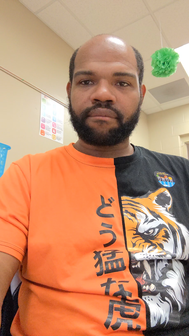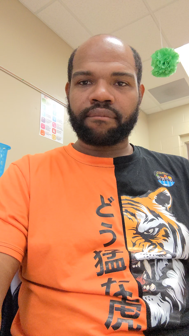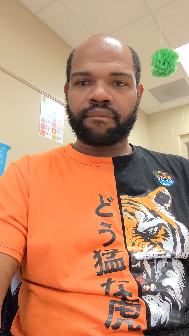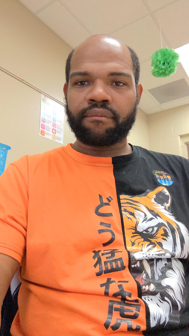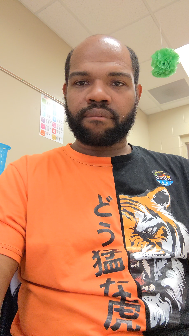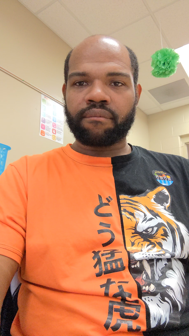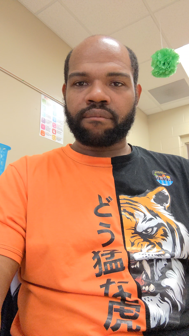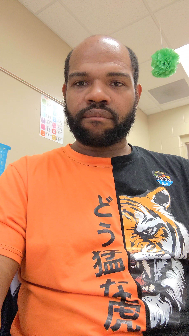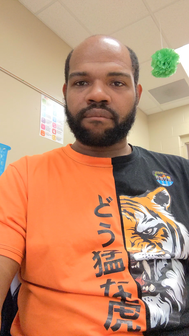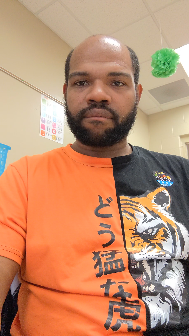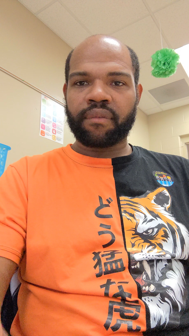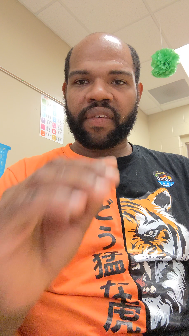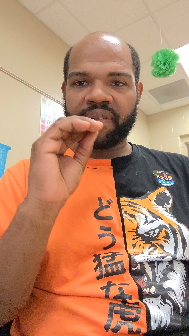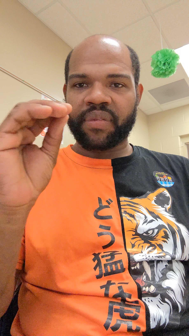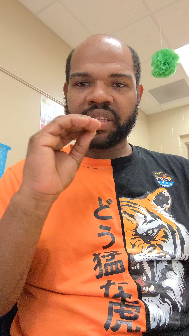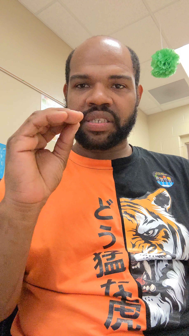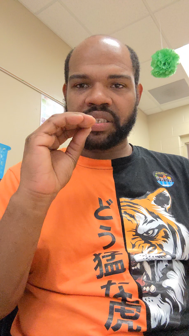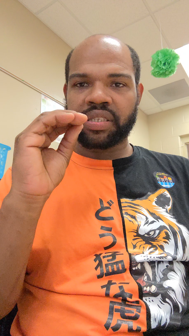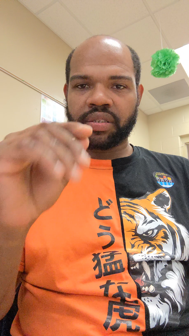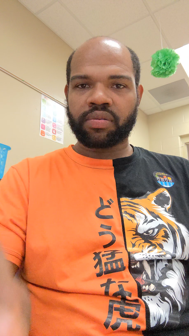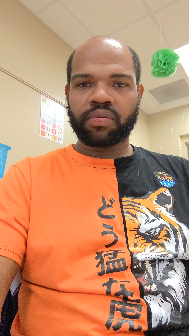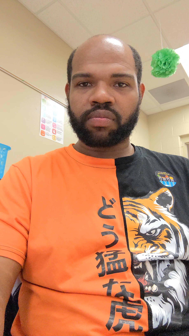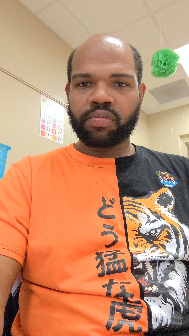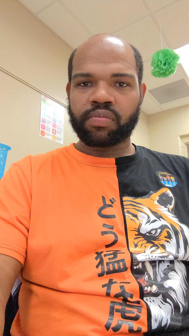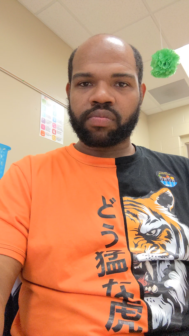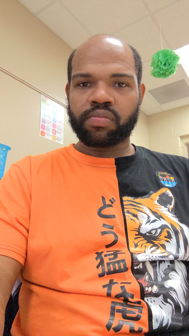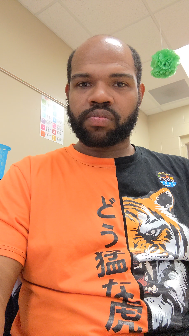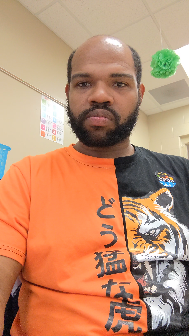fix